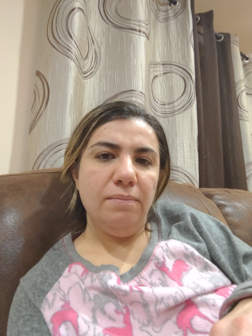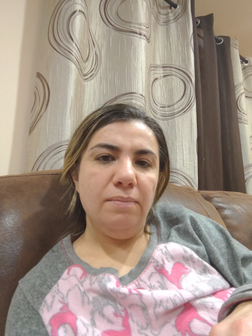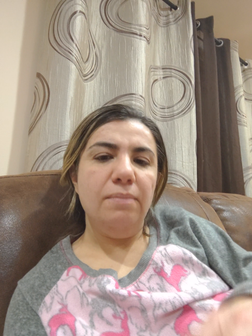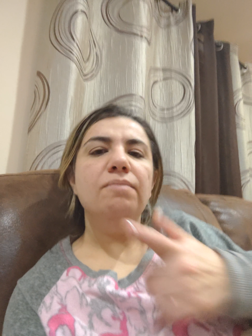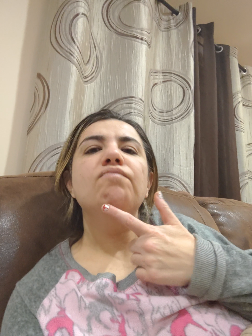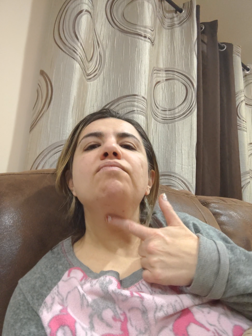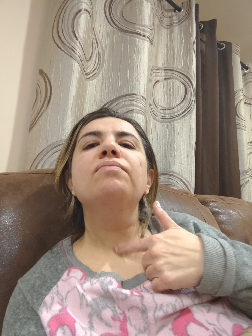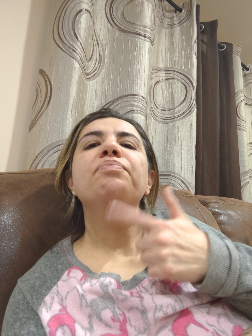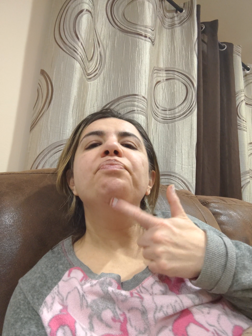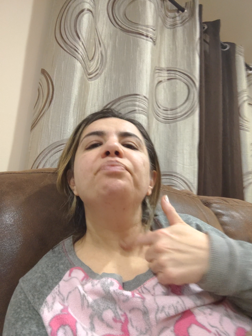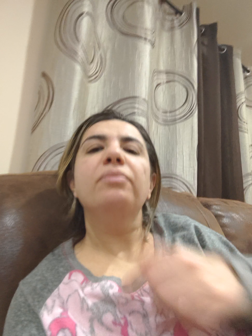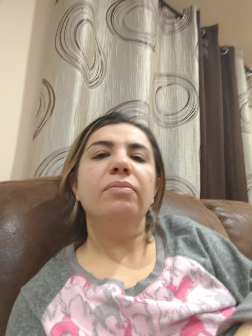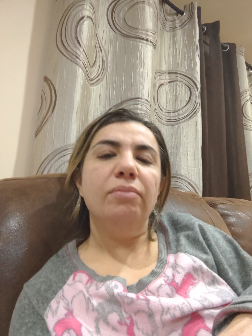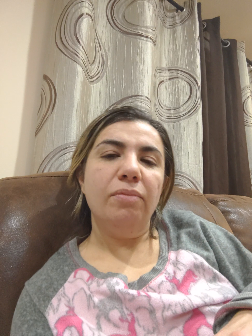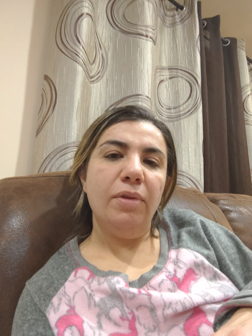thirsty